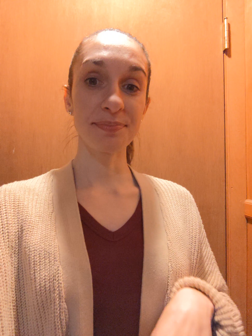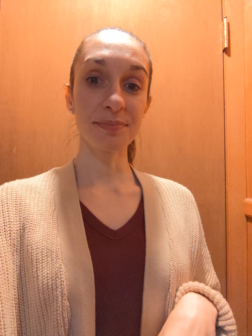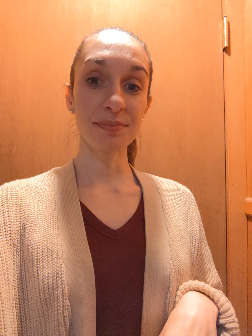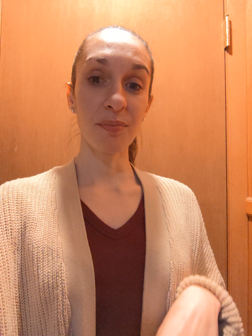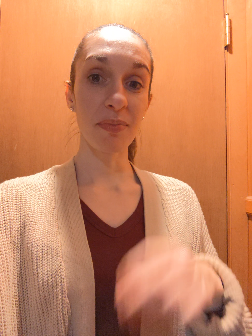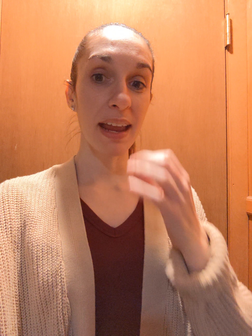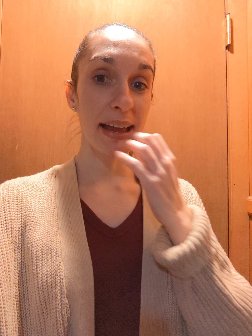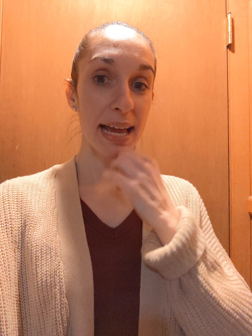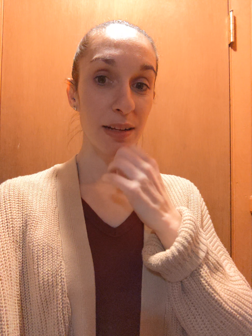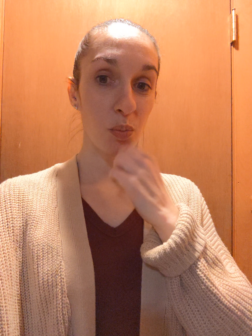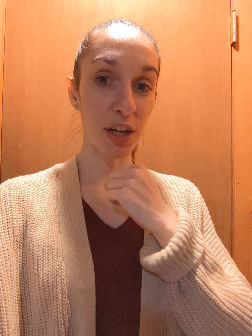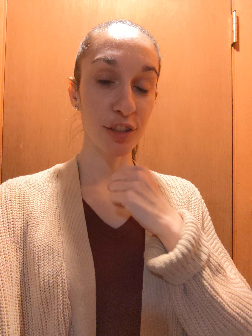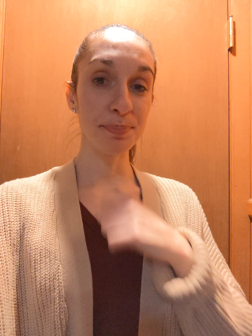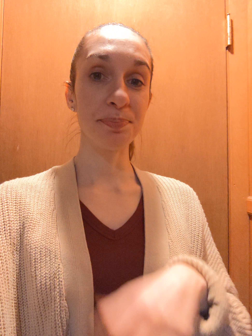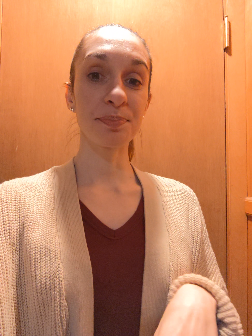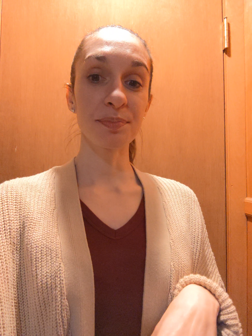underwear